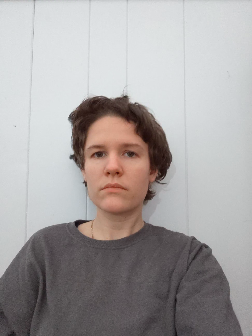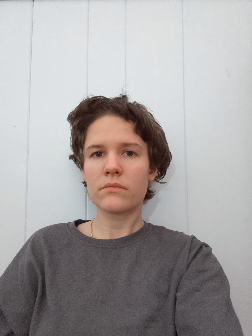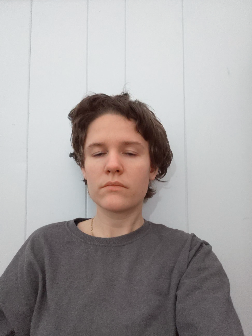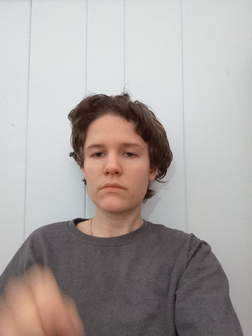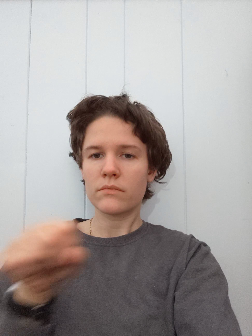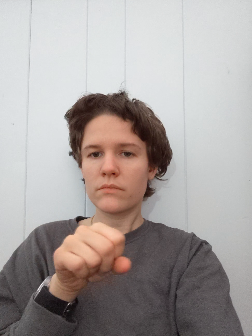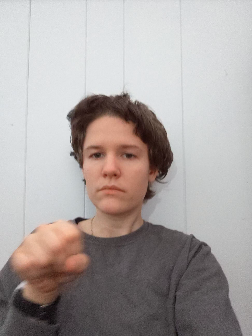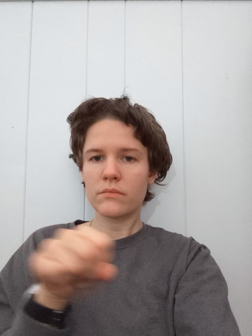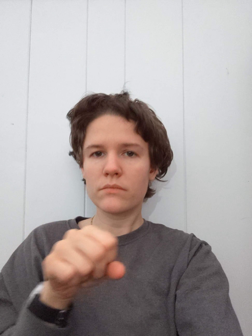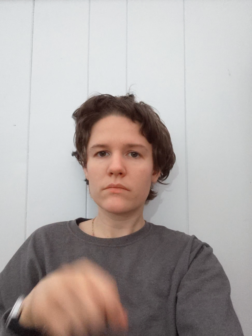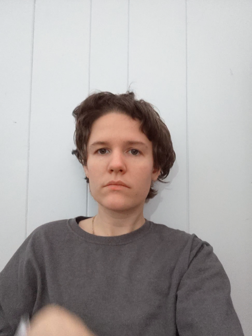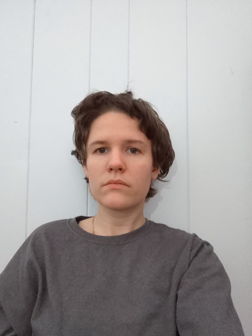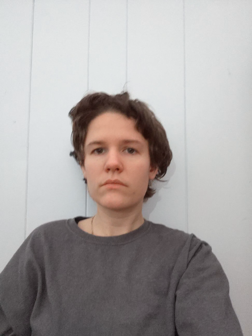shoe